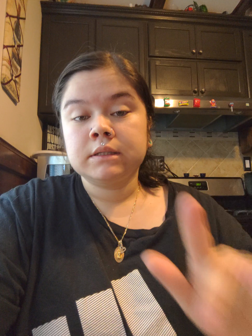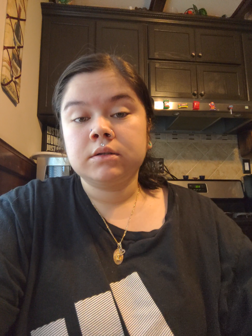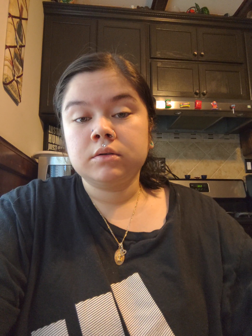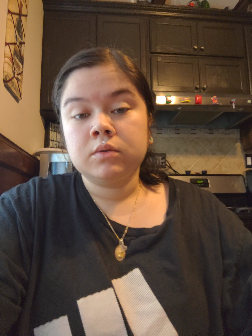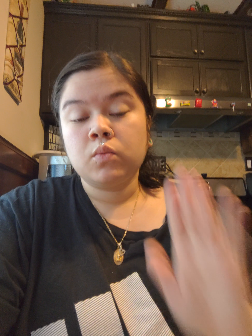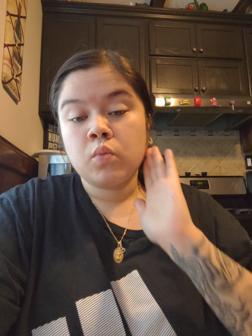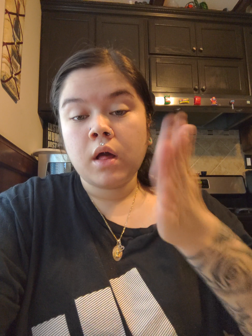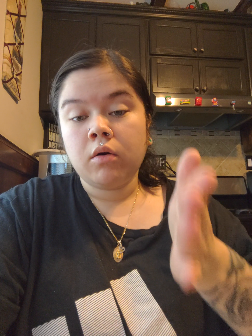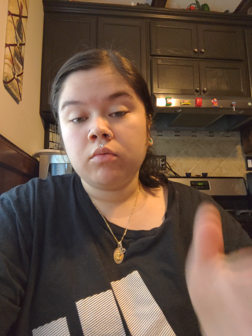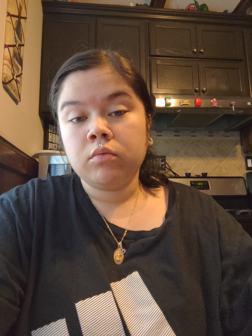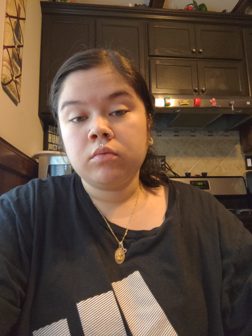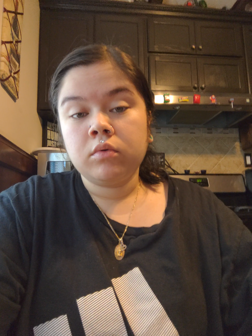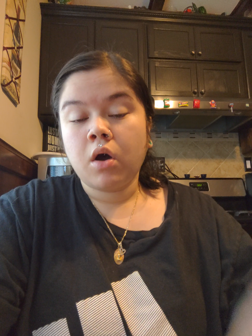will